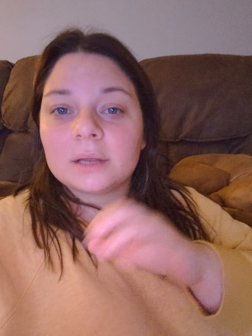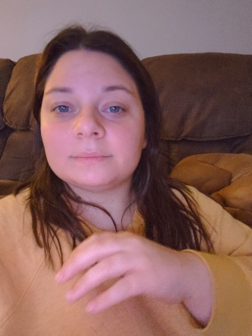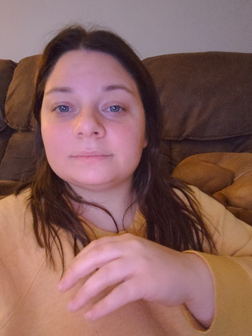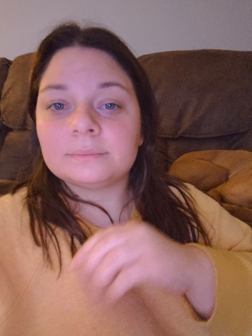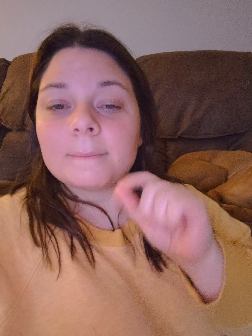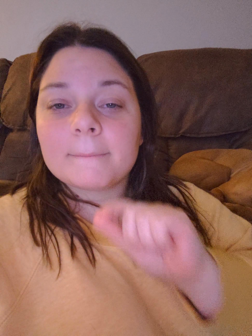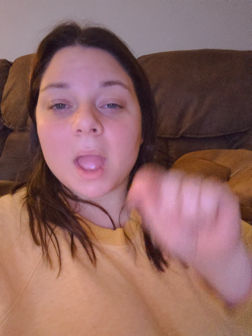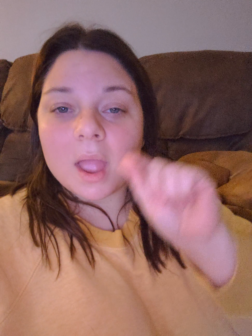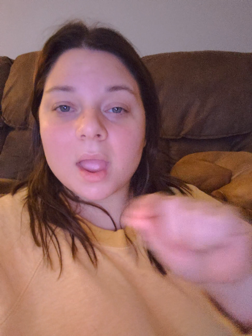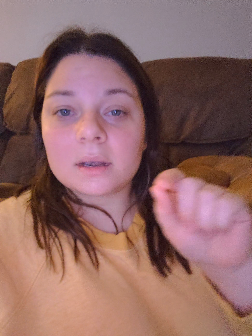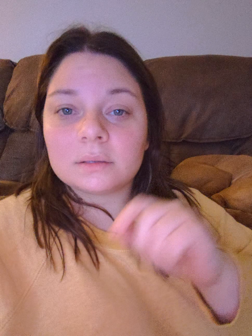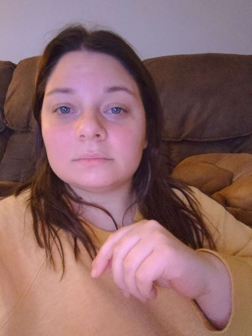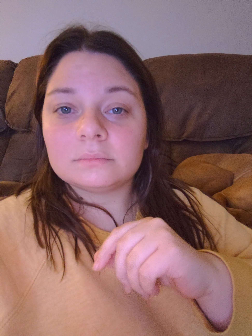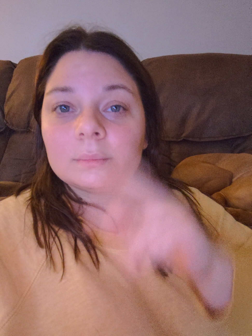pen